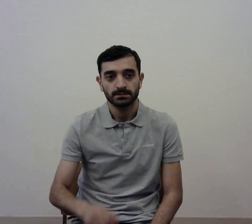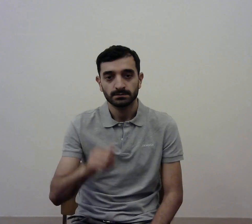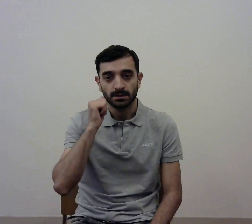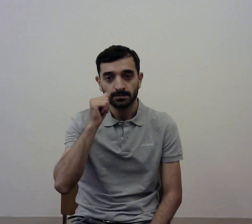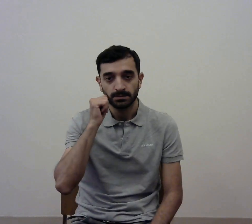sabah